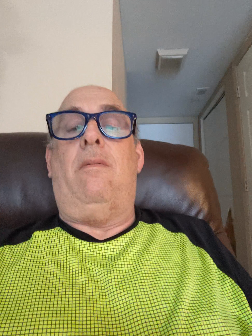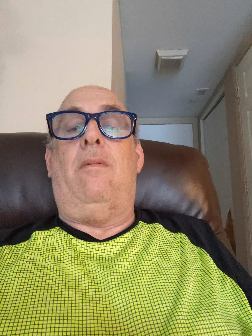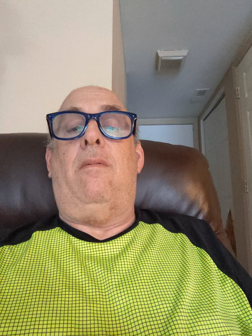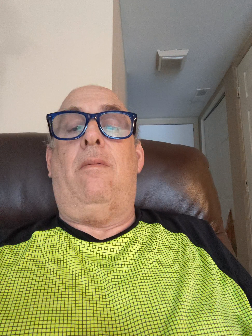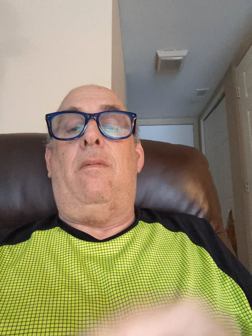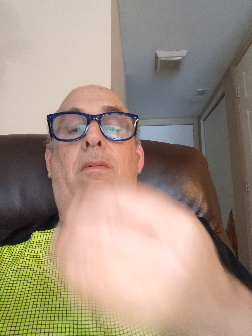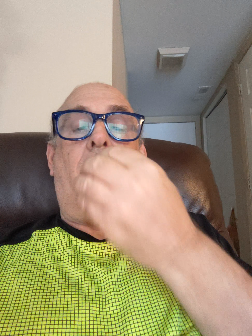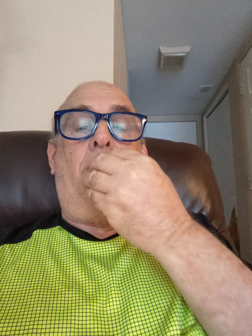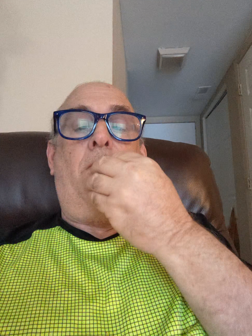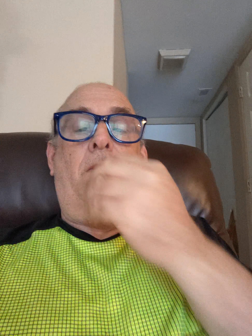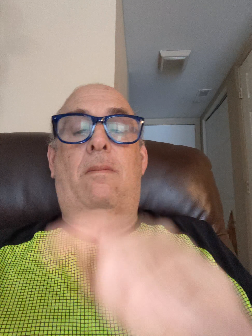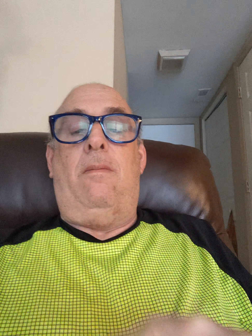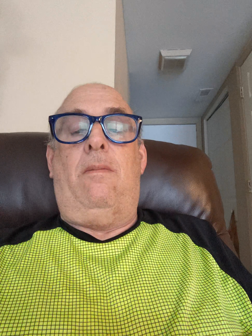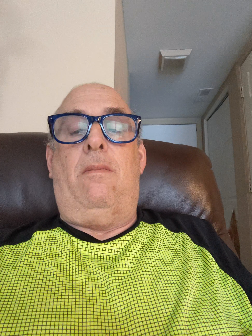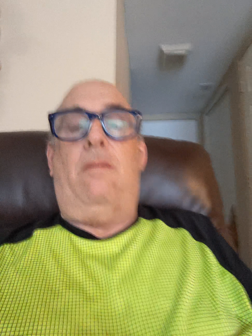food